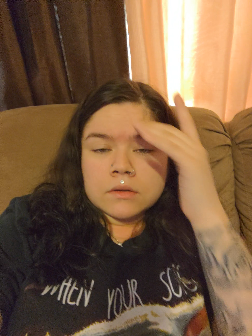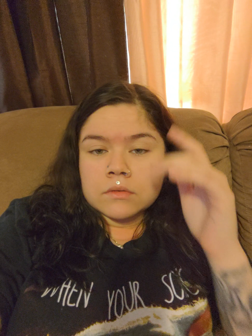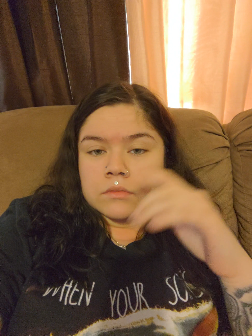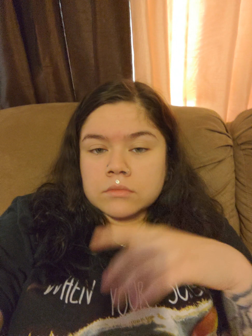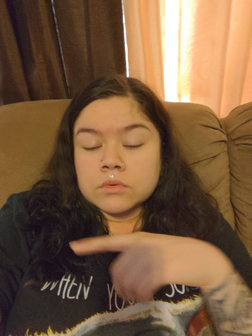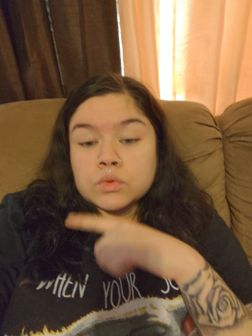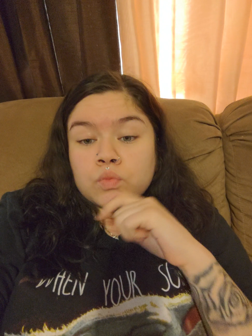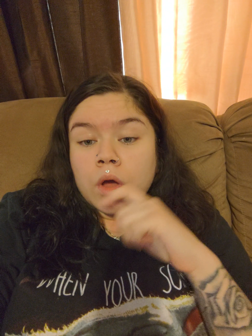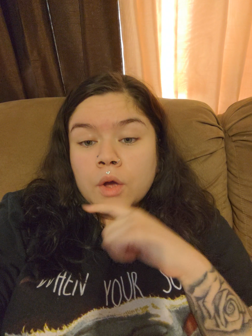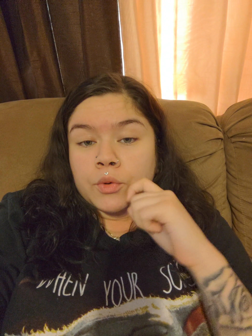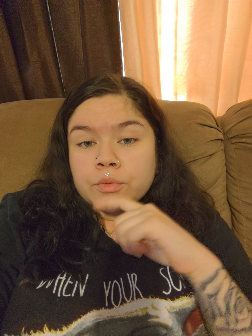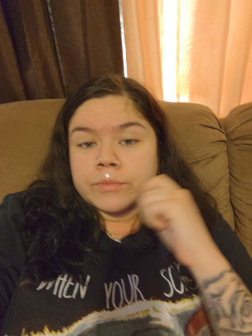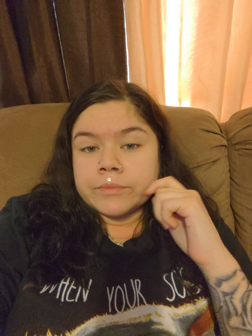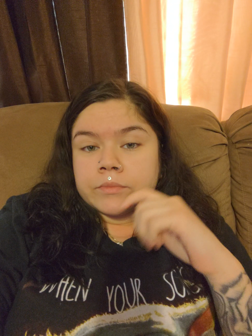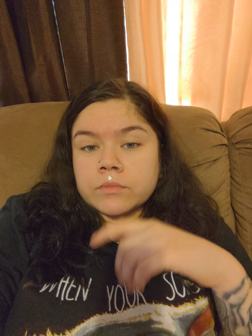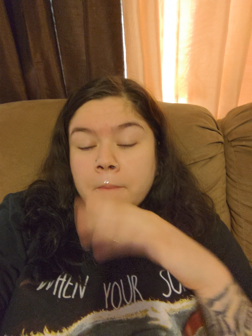dryer